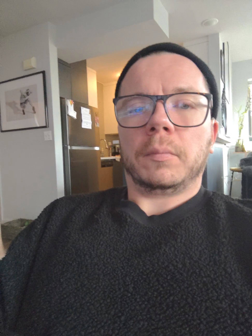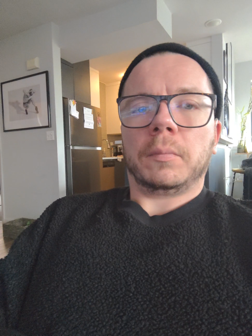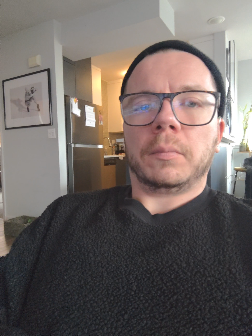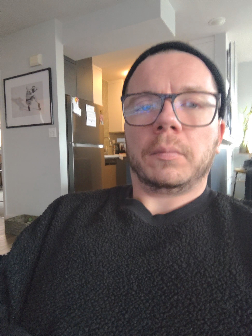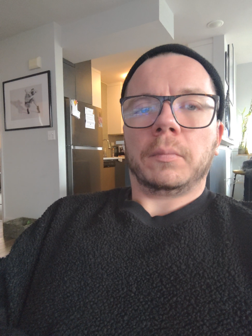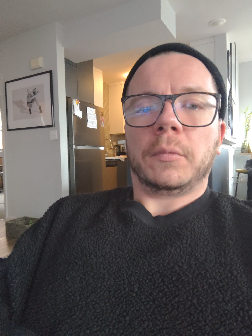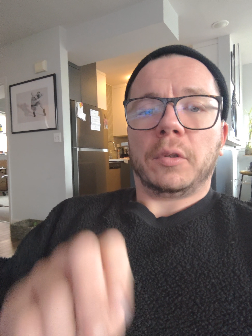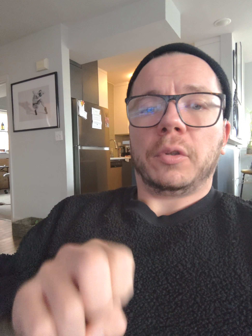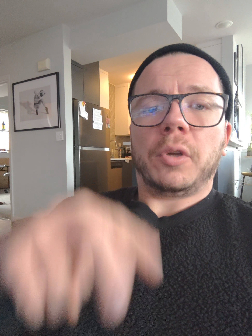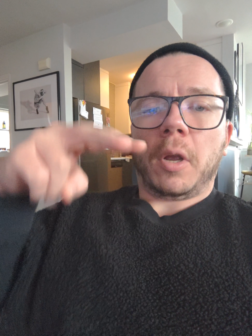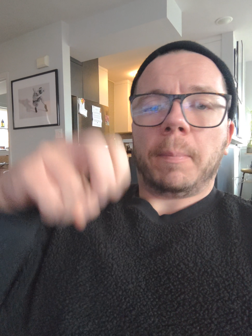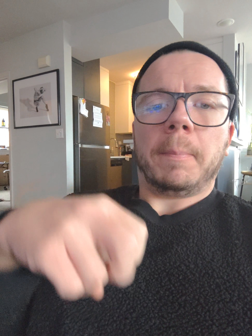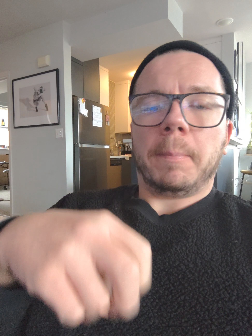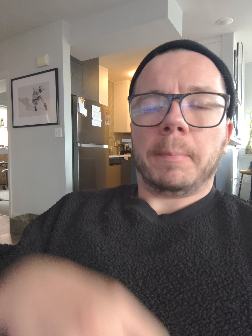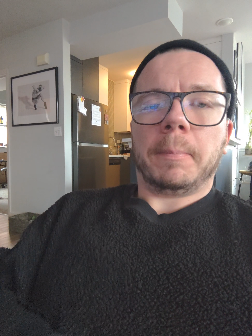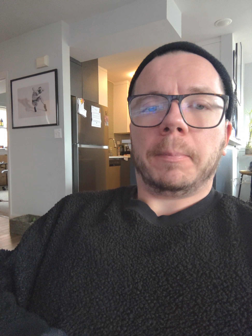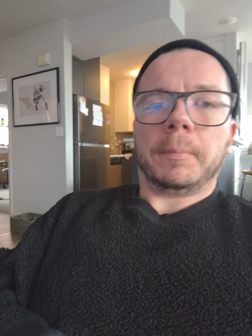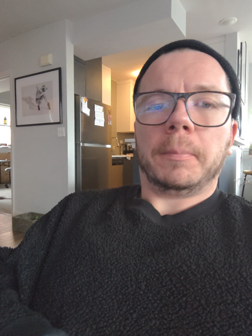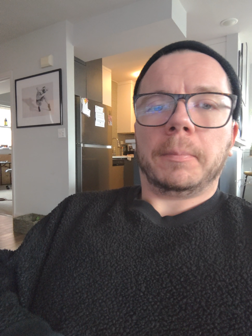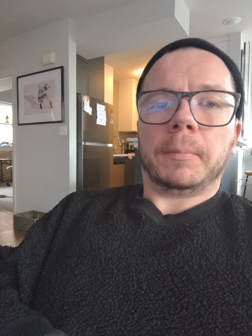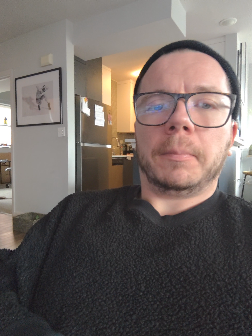jump